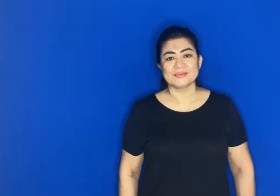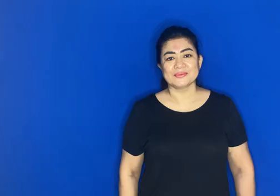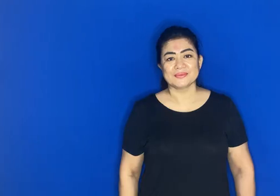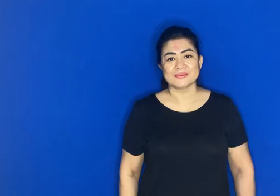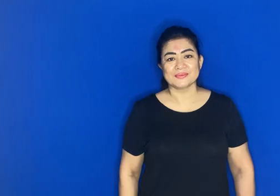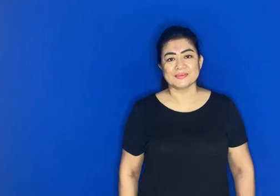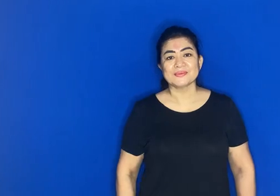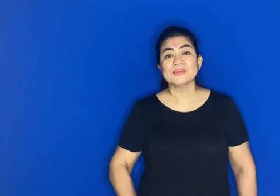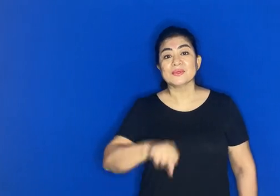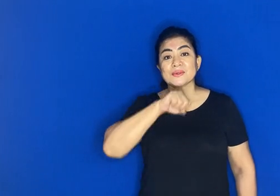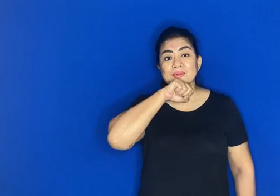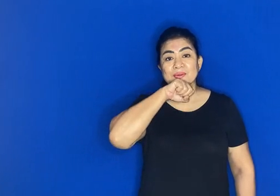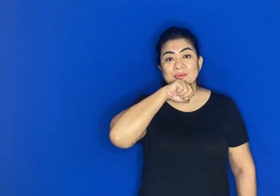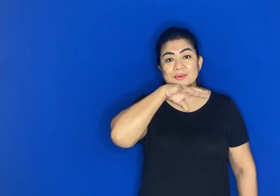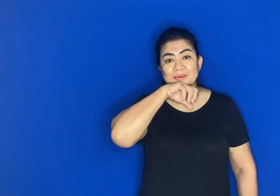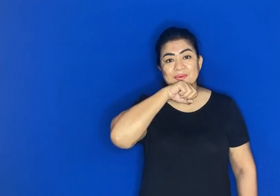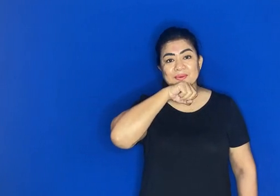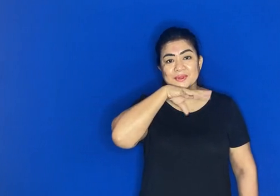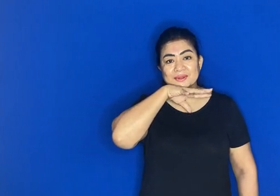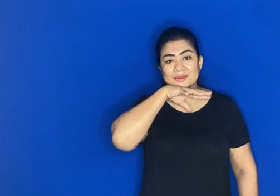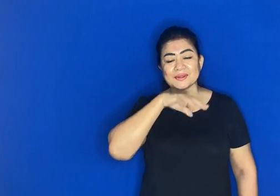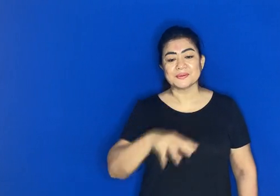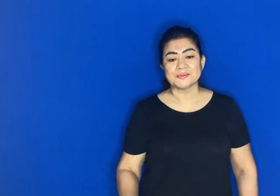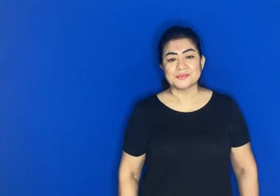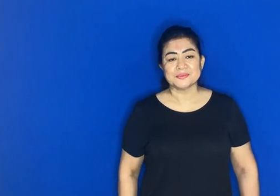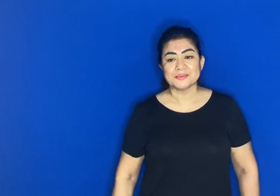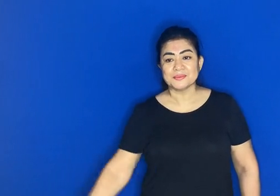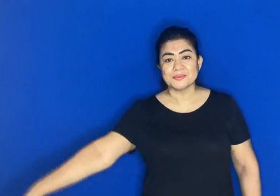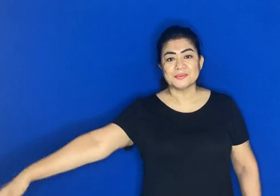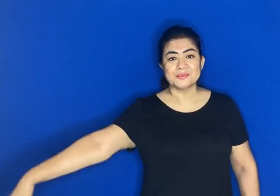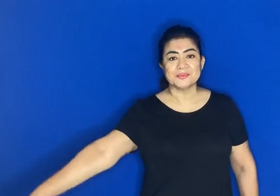grandmother